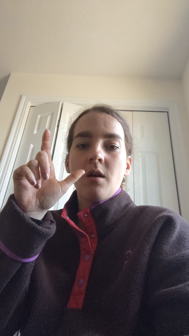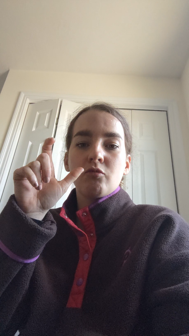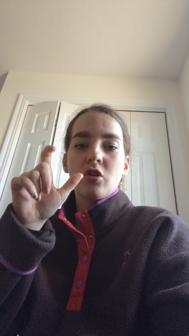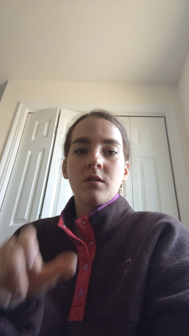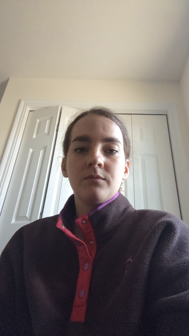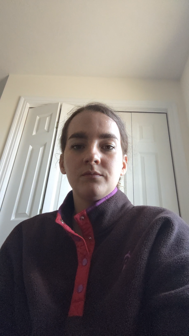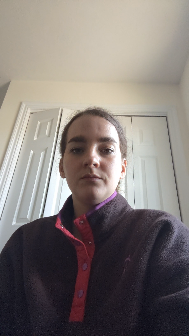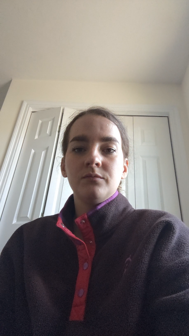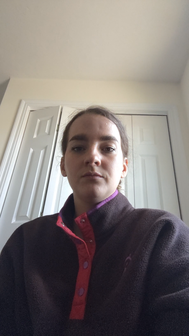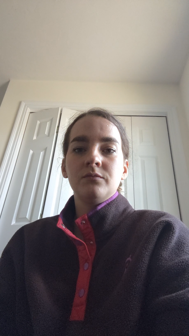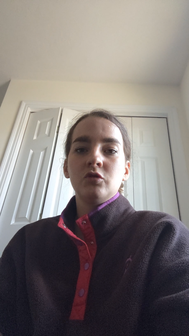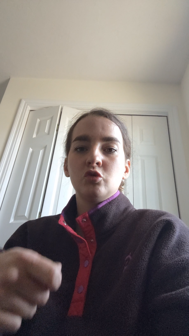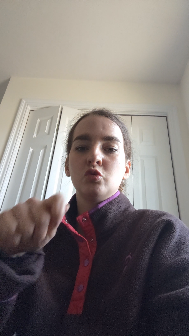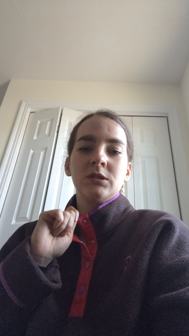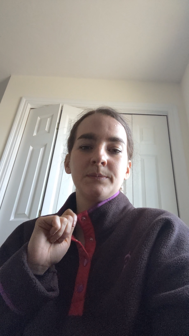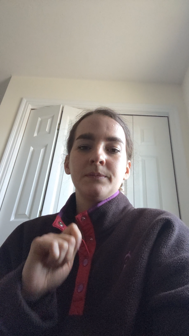rip